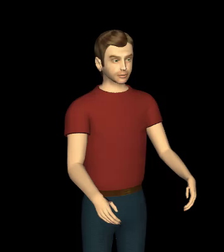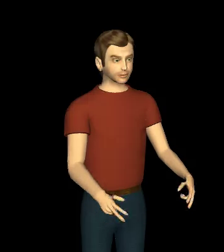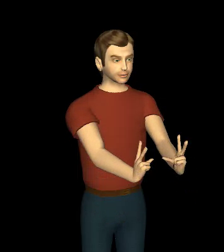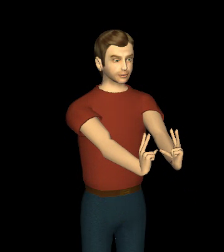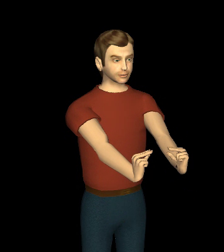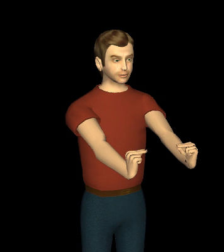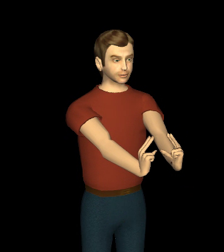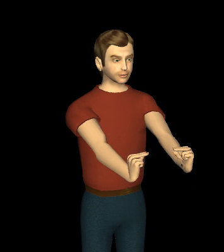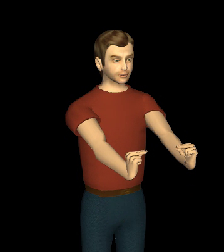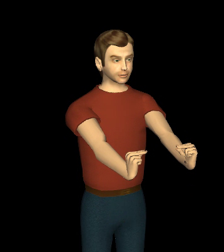يشرح